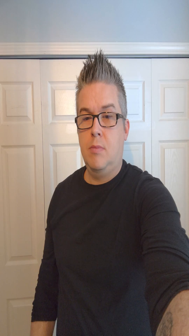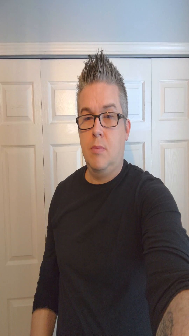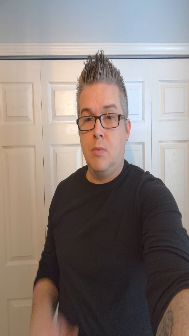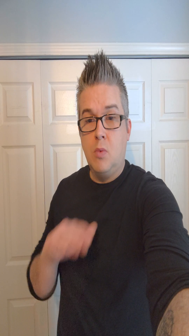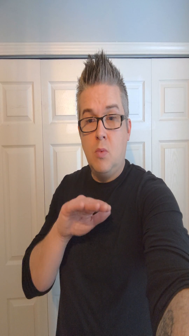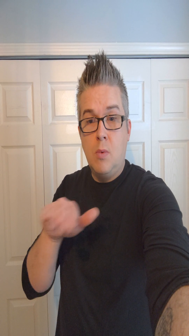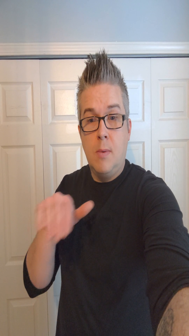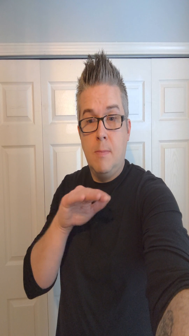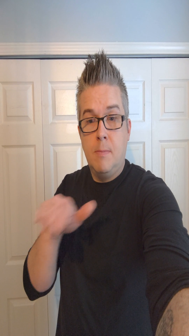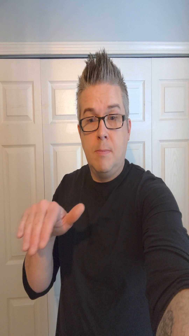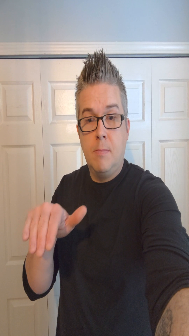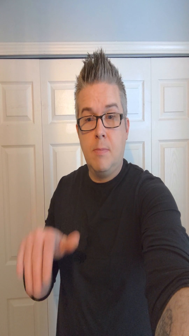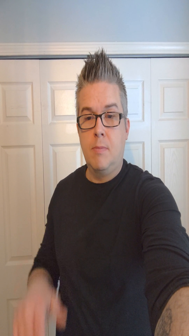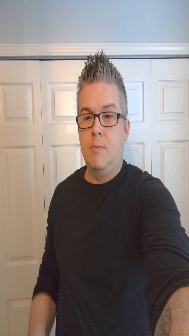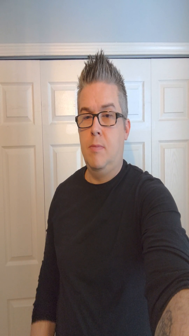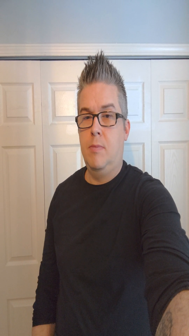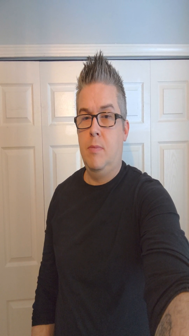pool